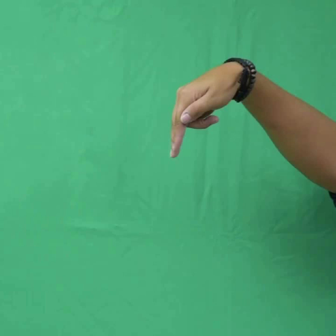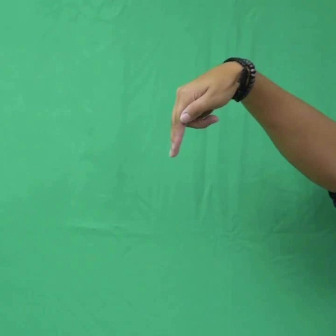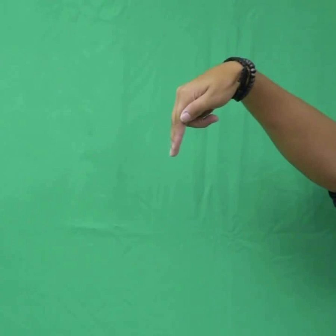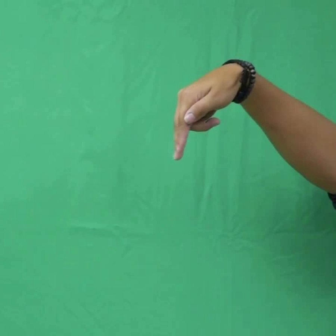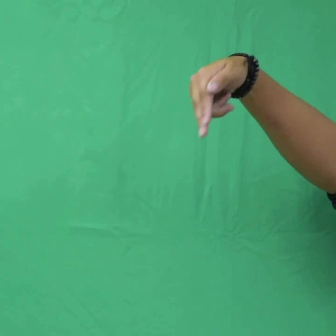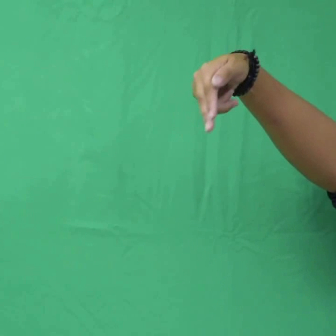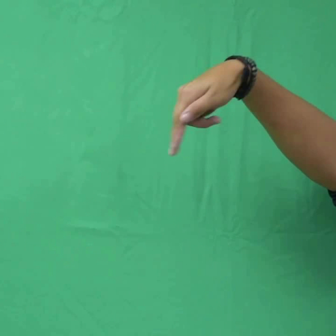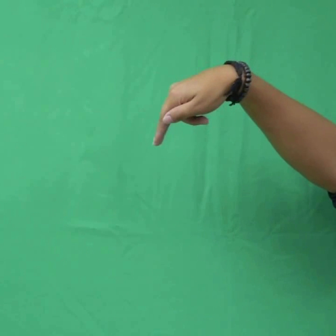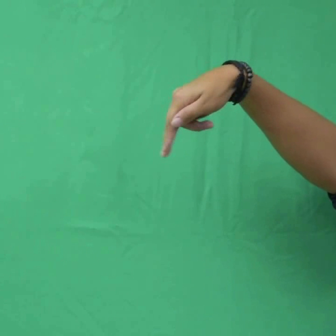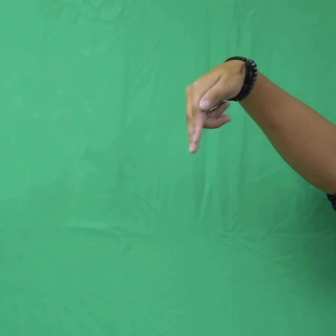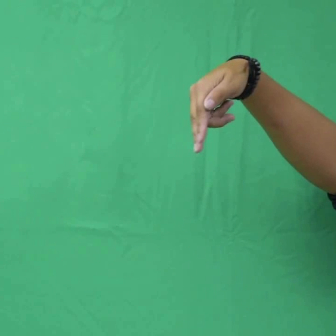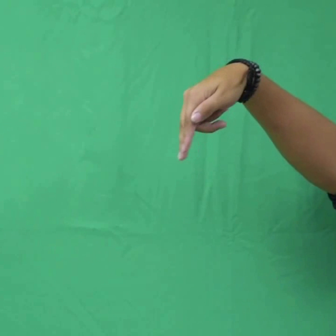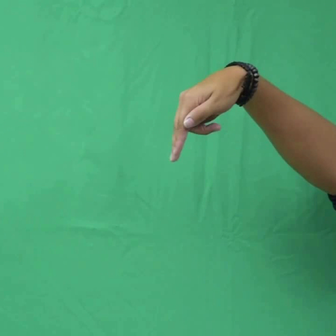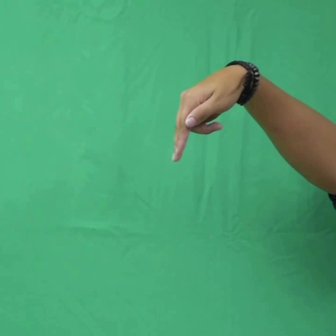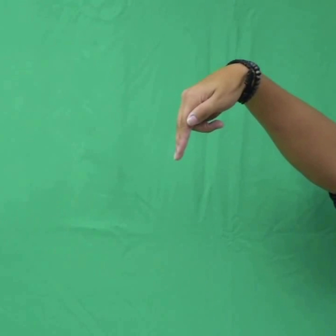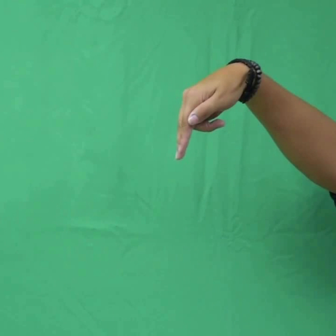Ñ